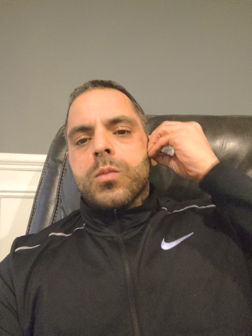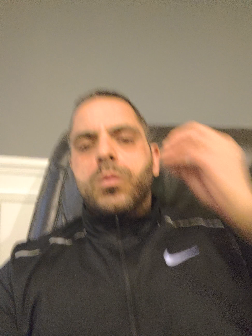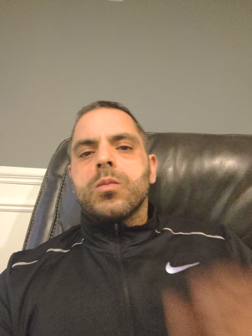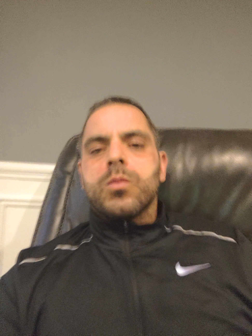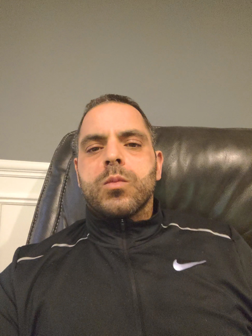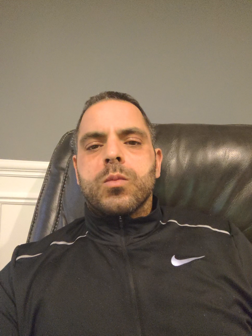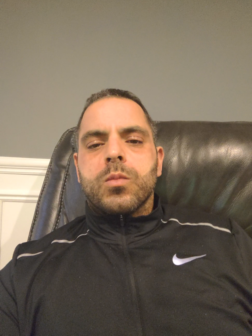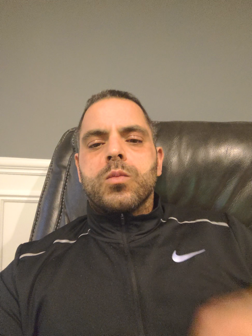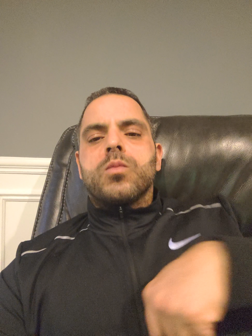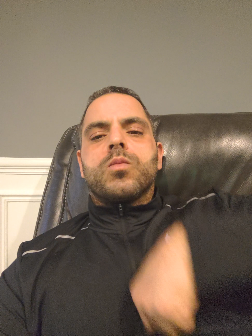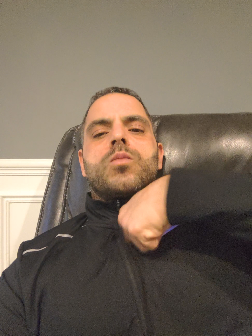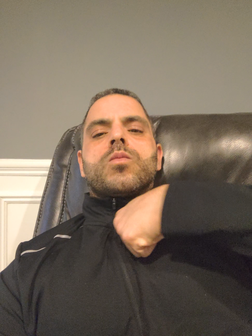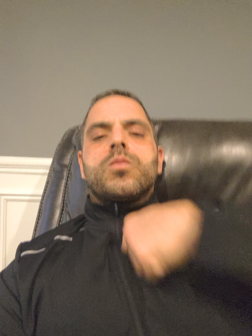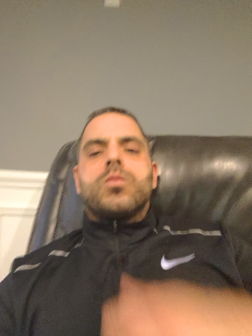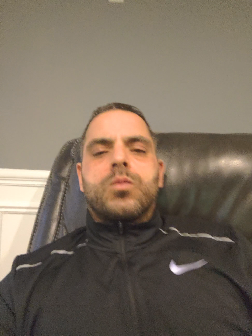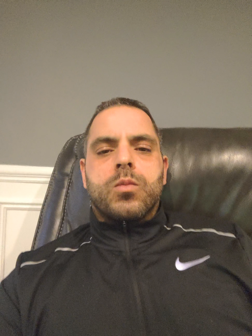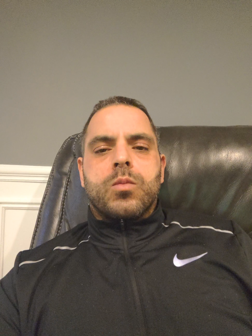zipper